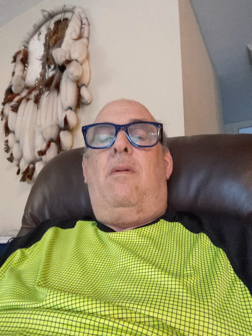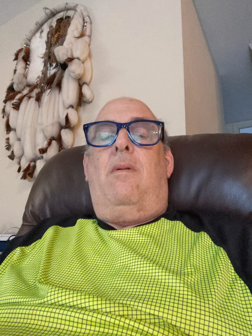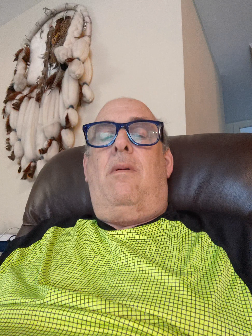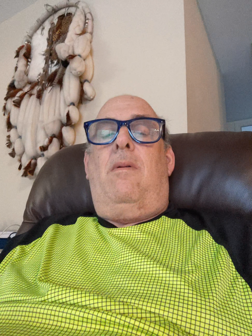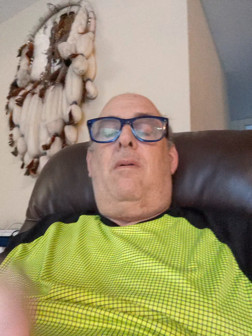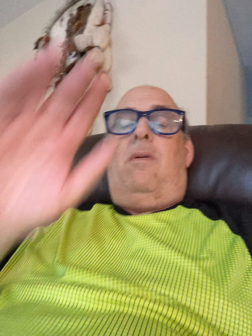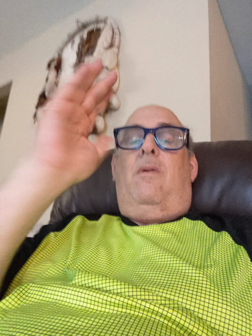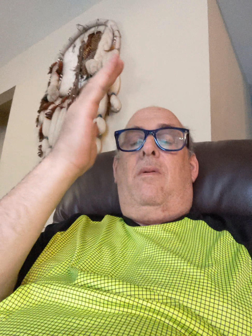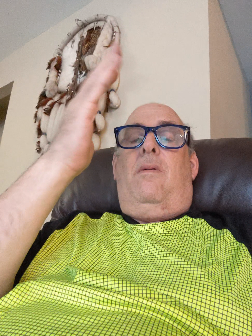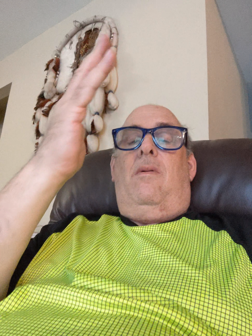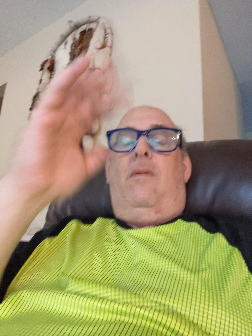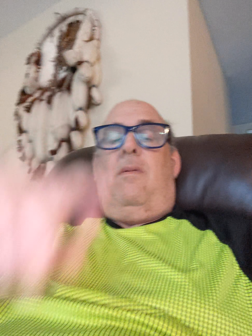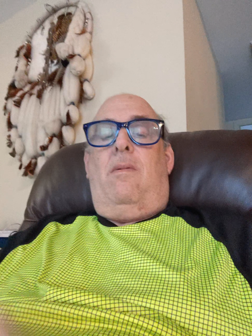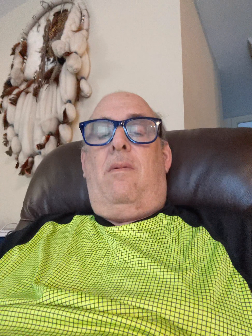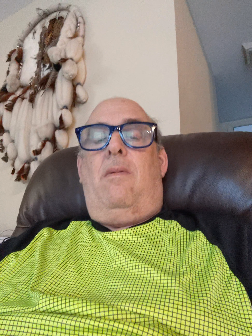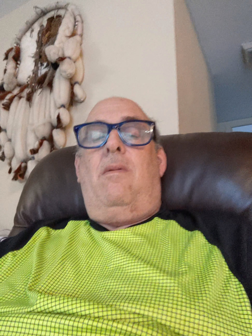tree